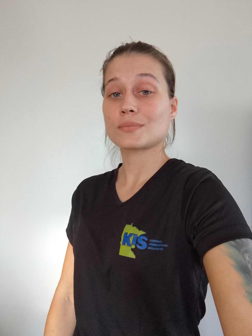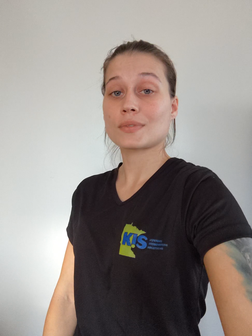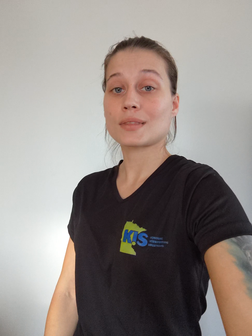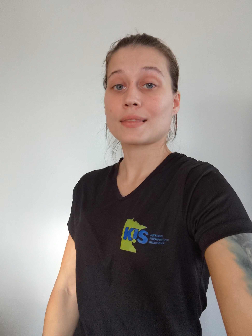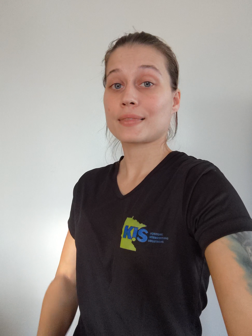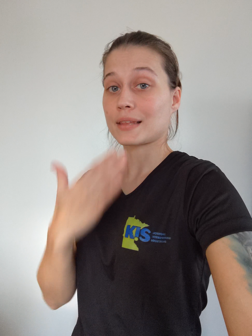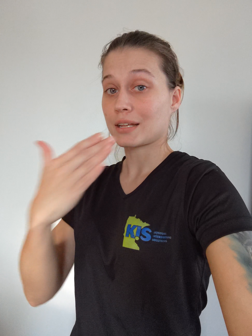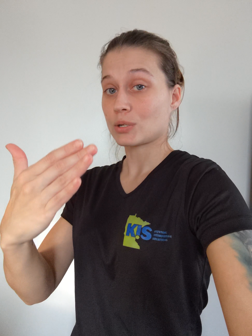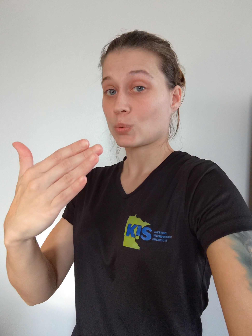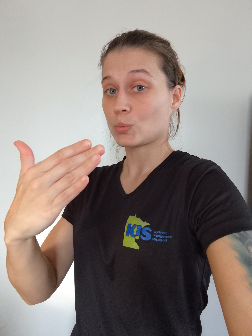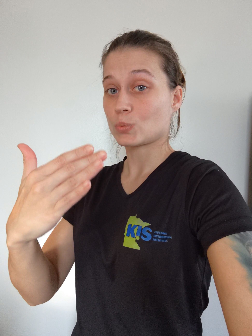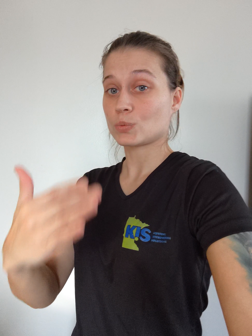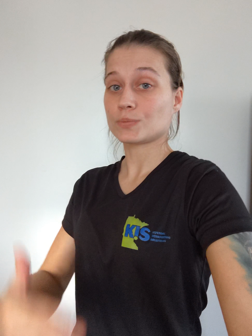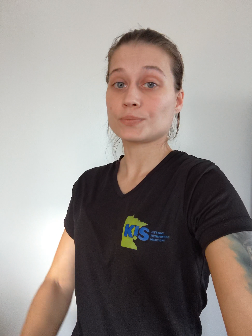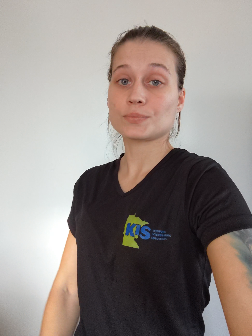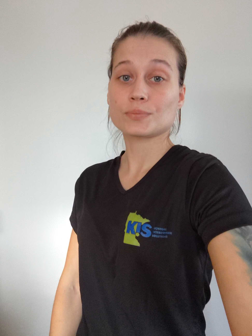thank you